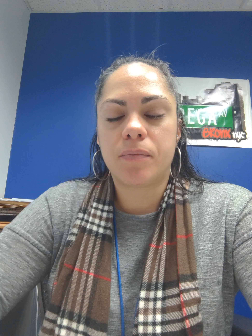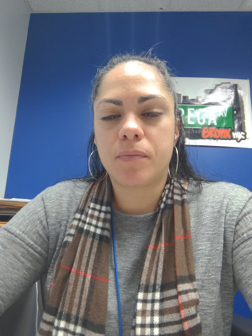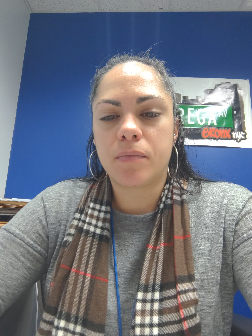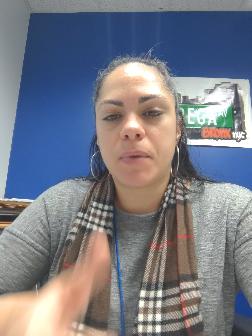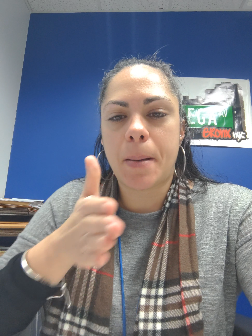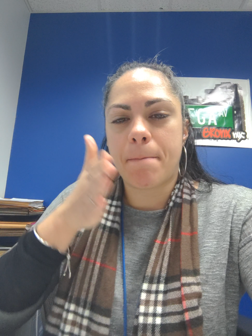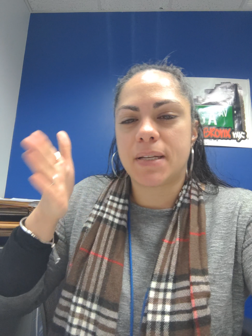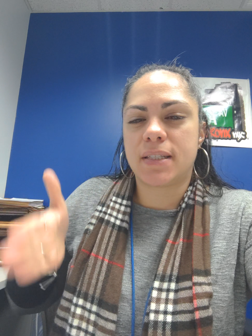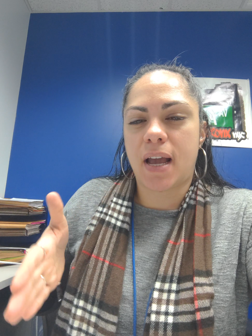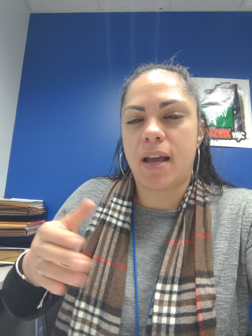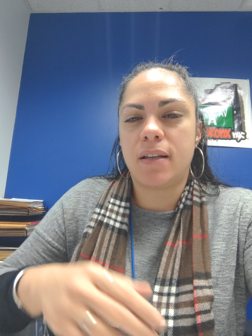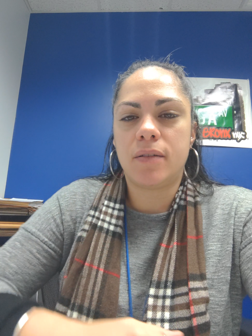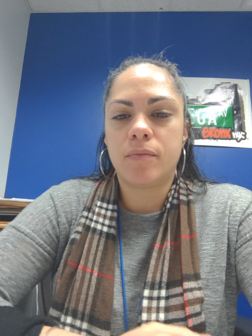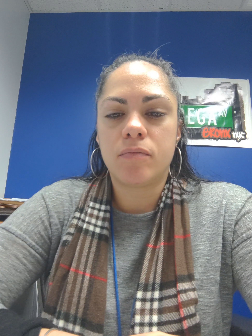beside